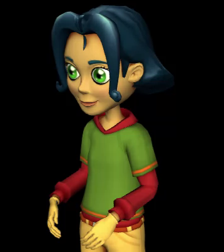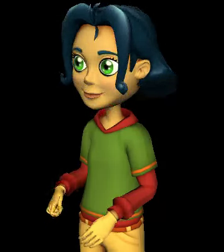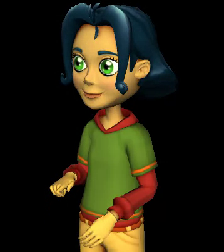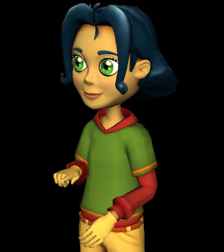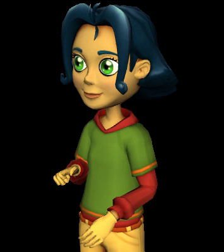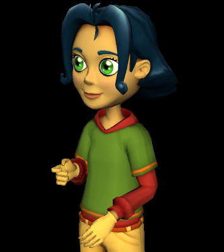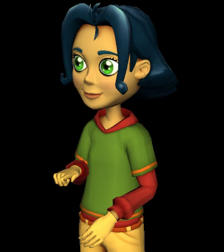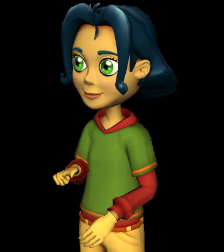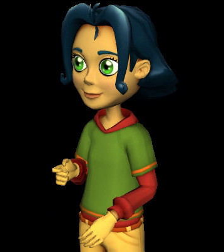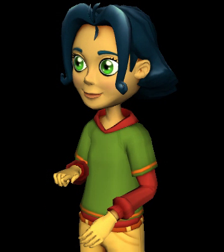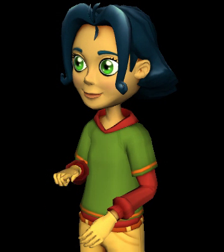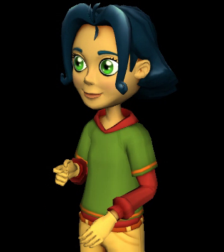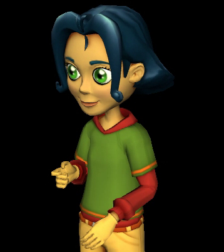مفتاح